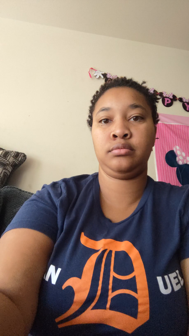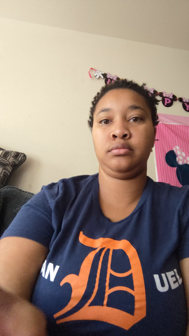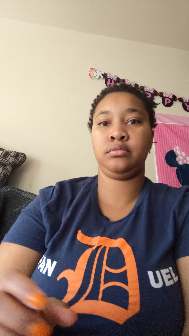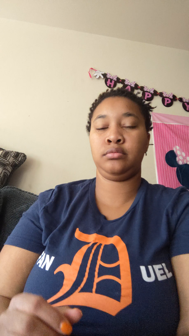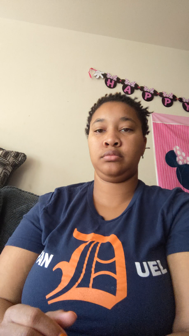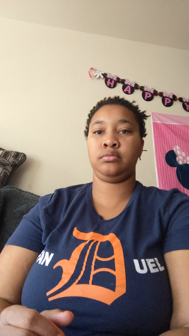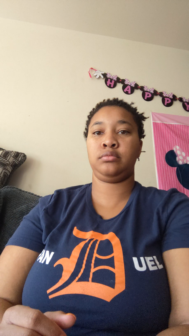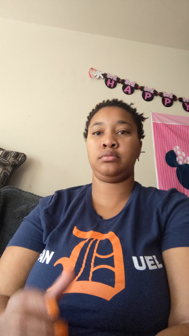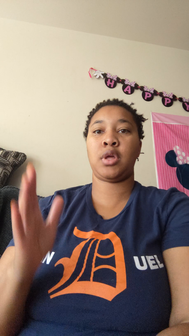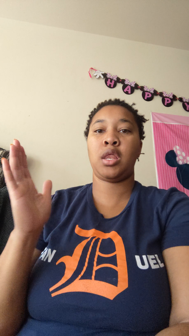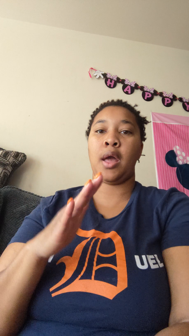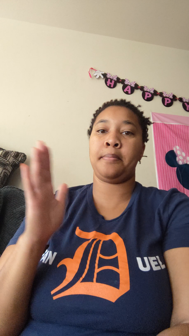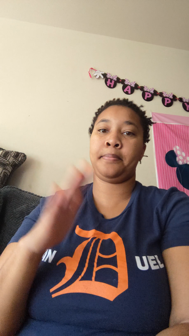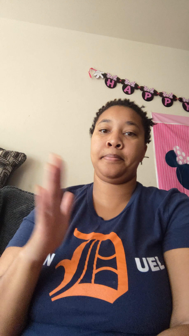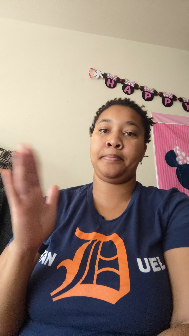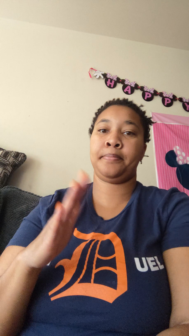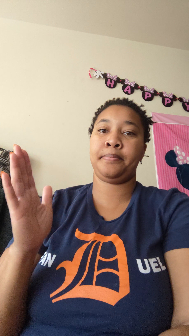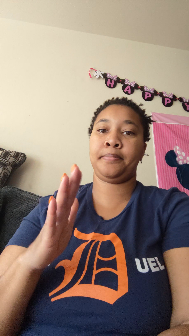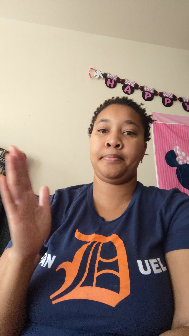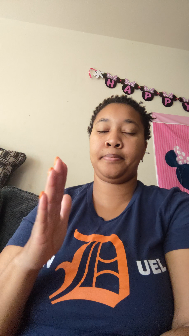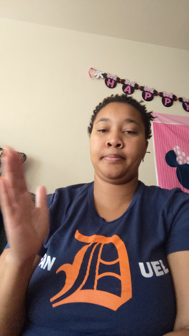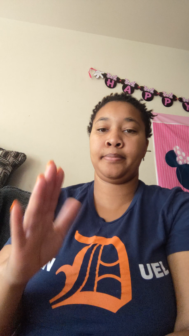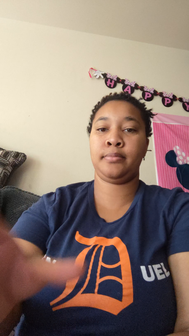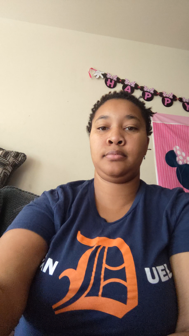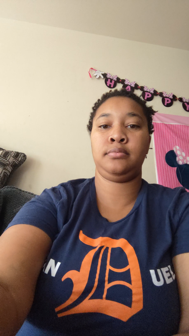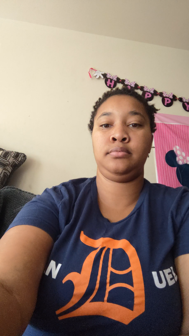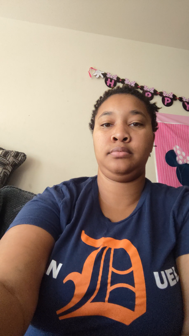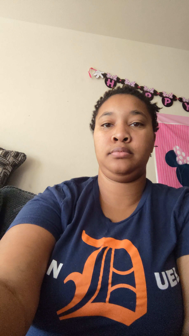clap